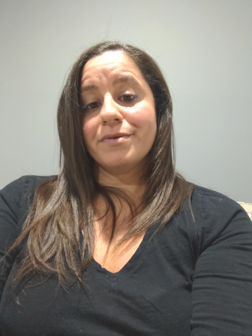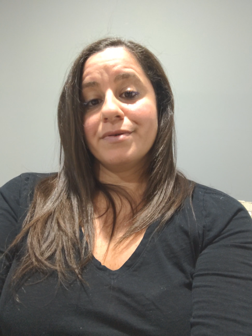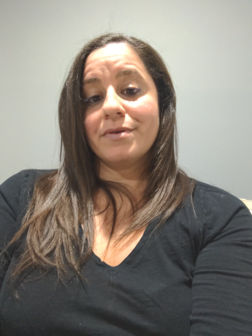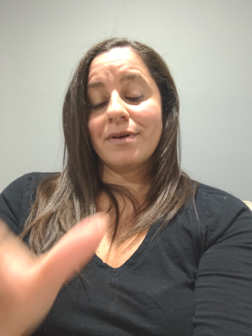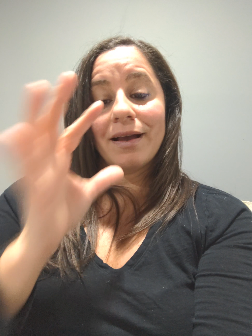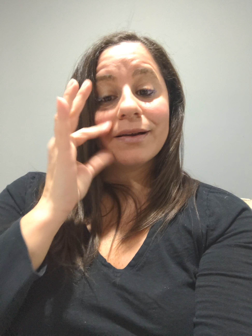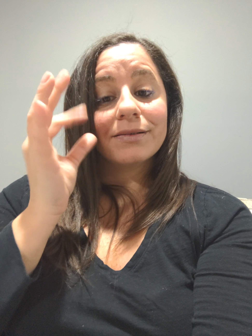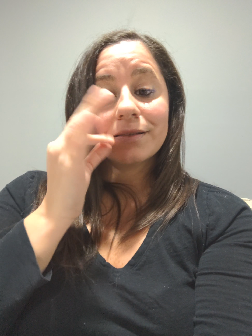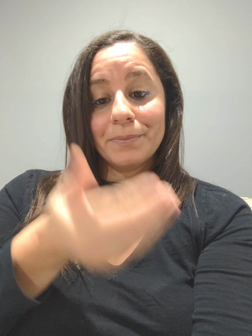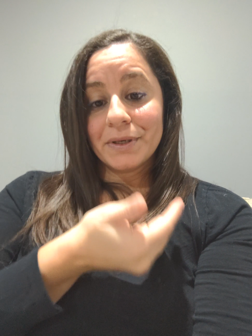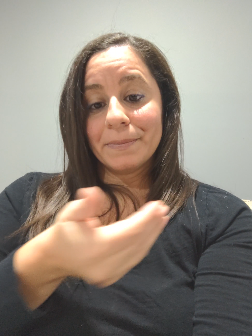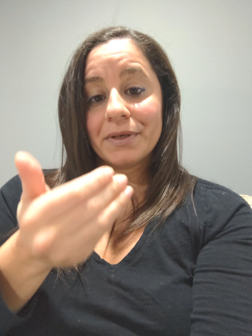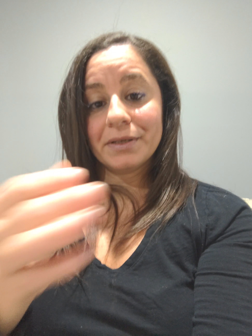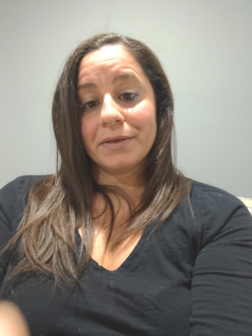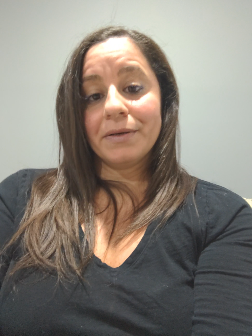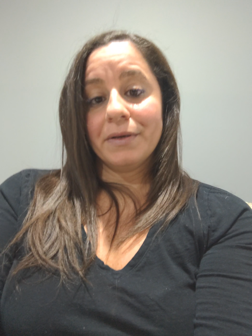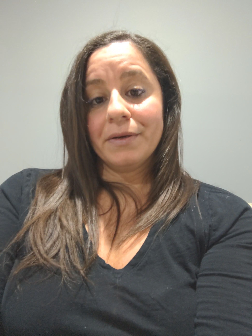kitty